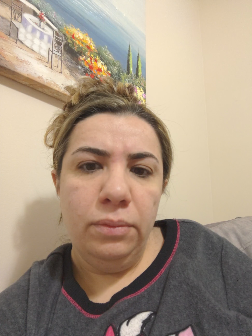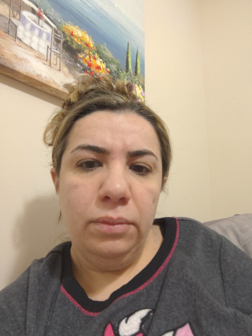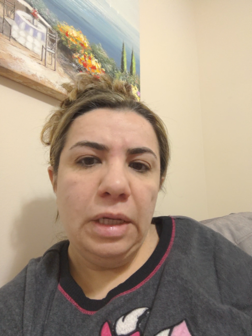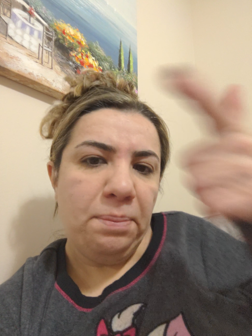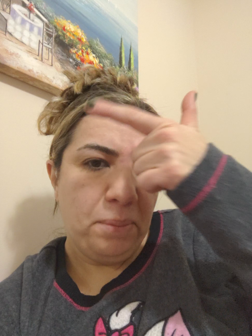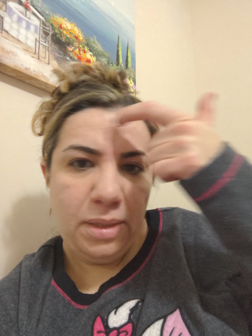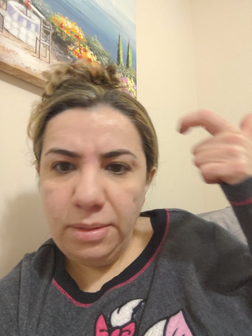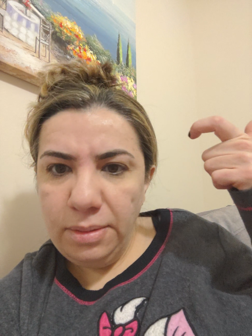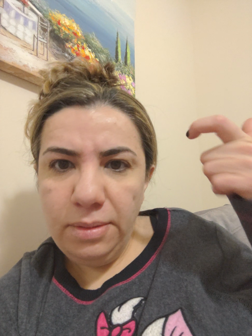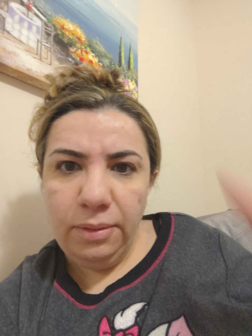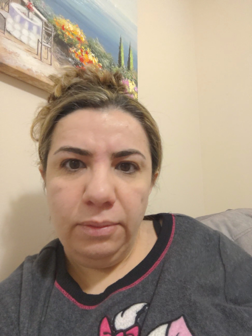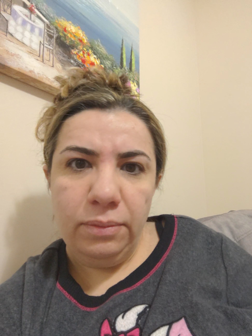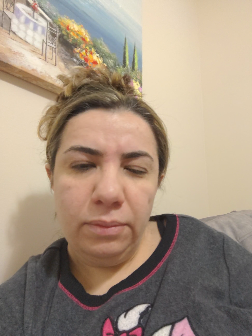because